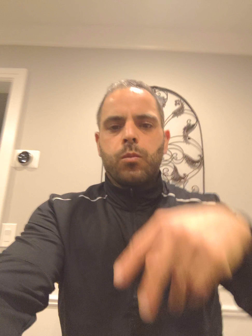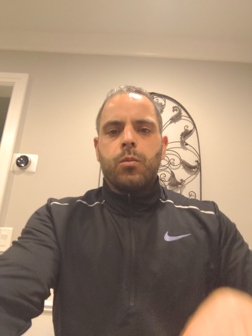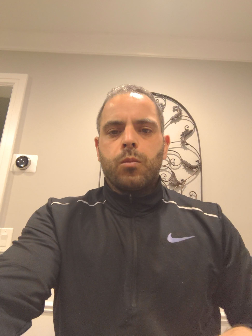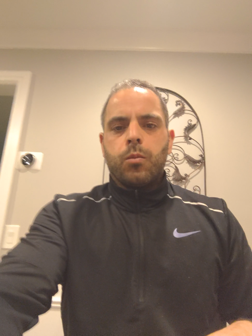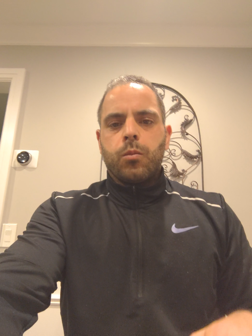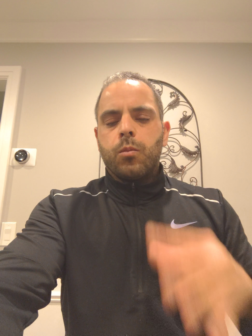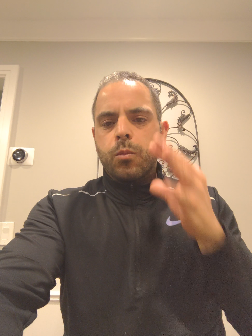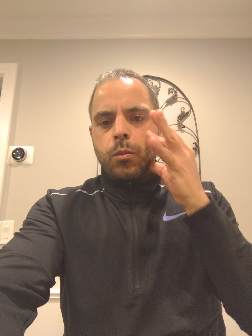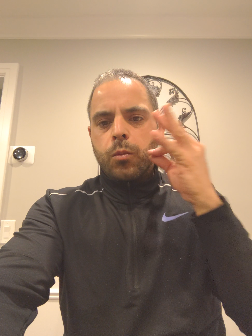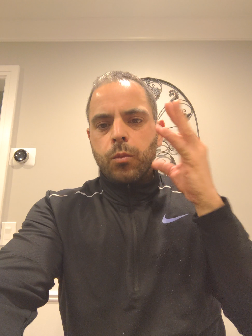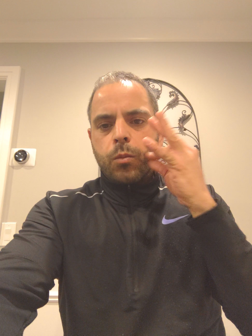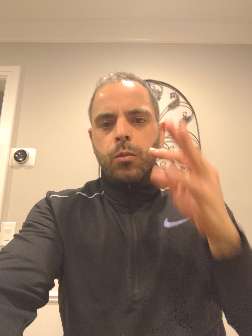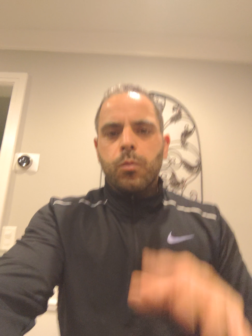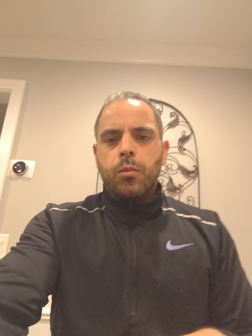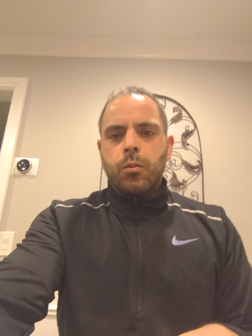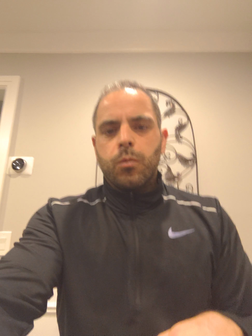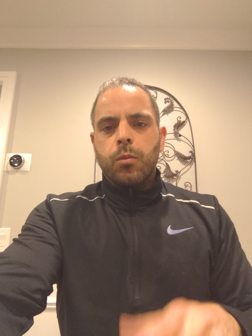cat